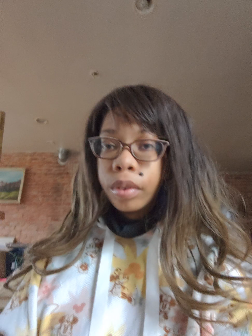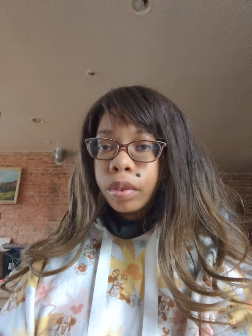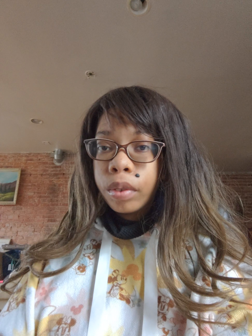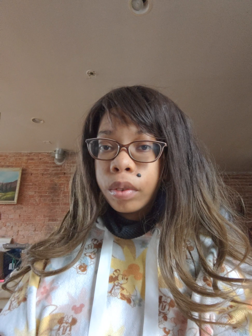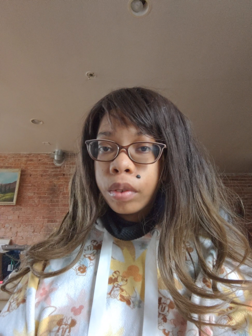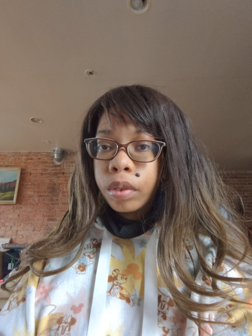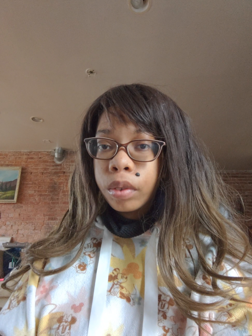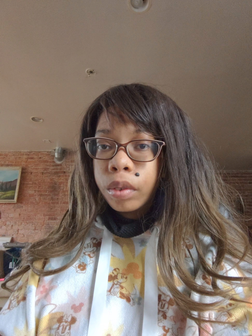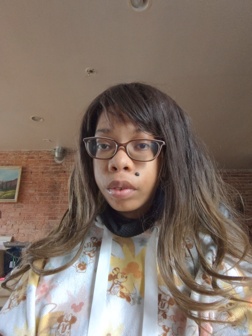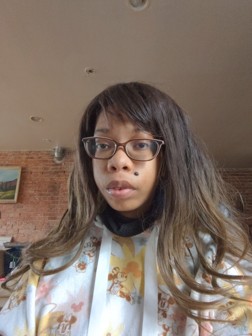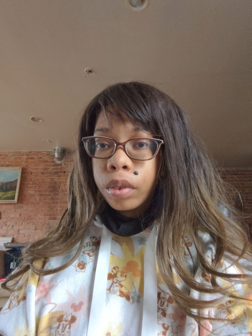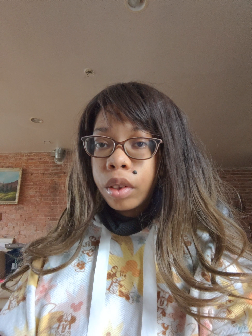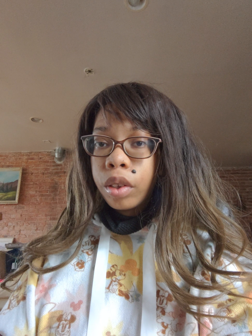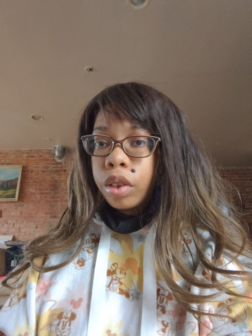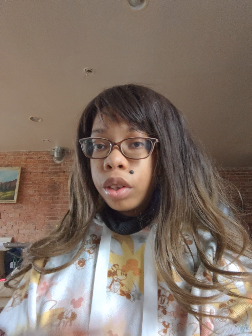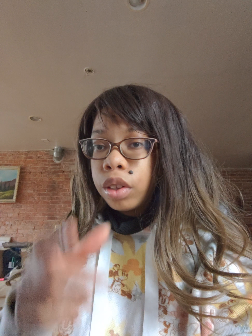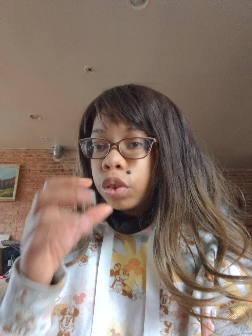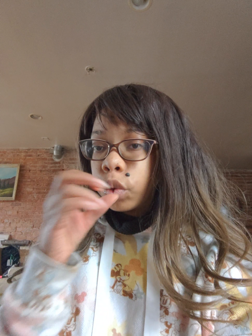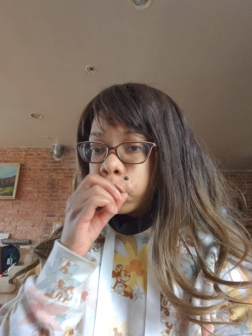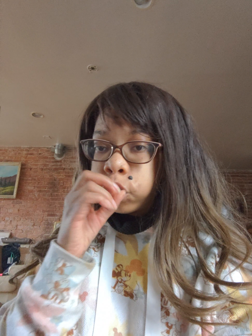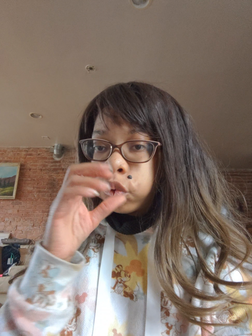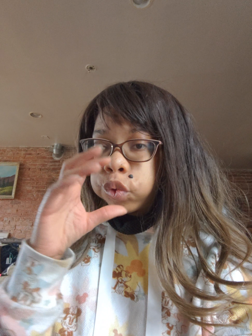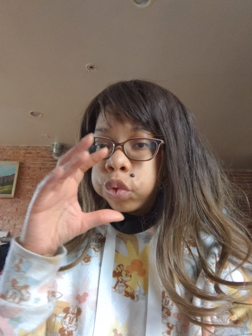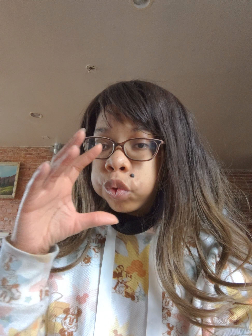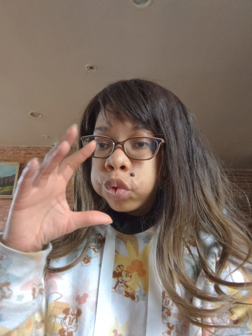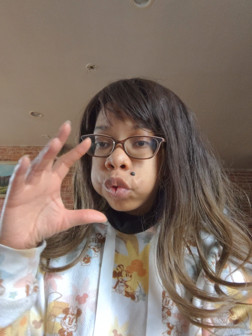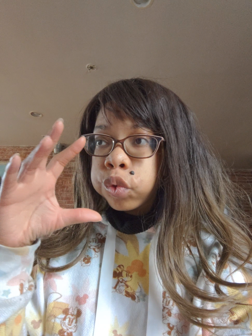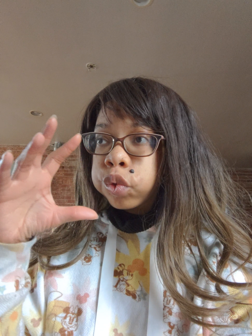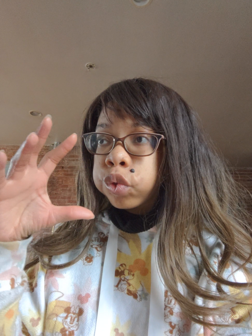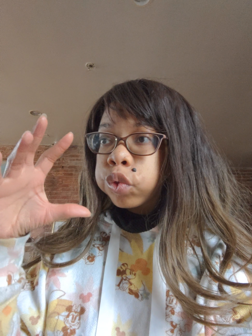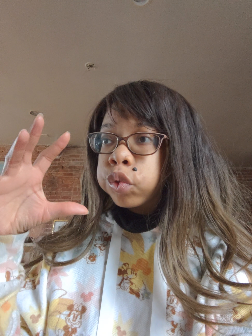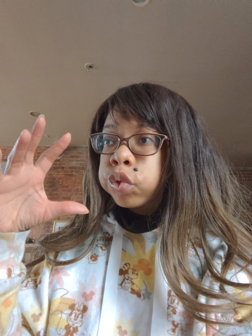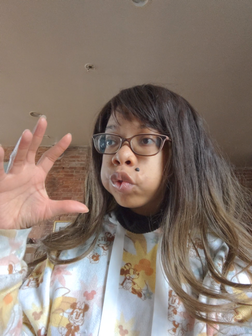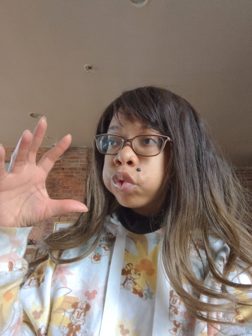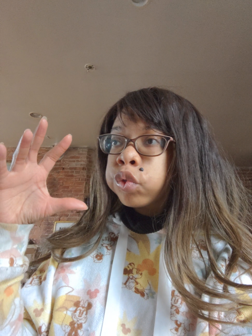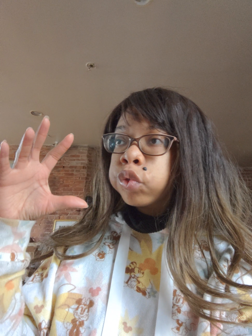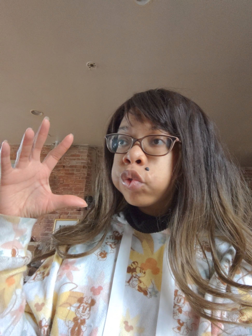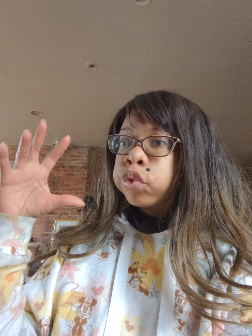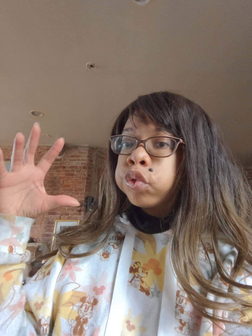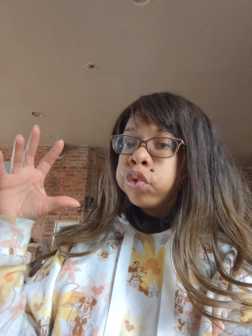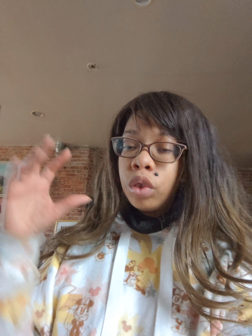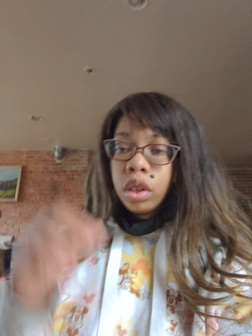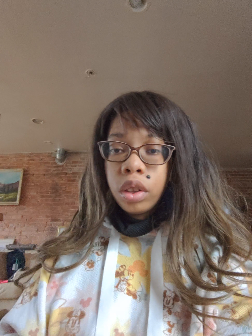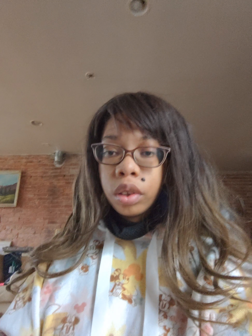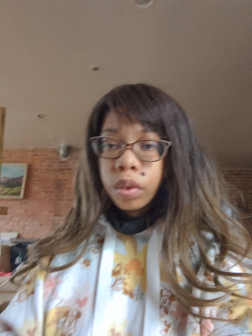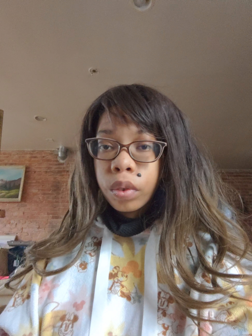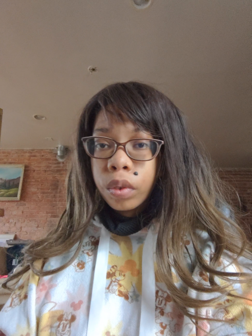balloon